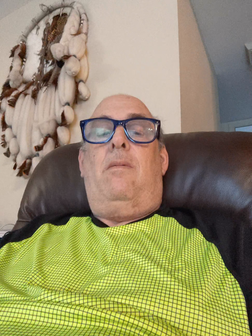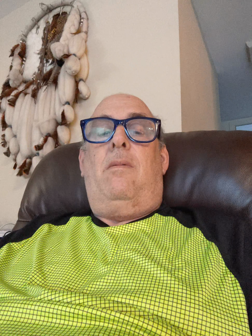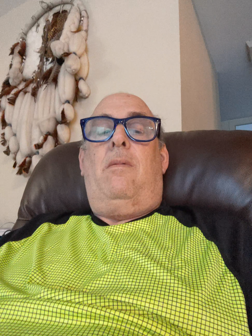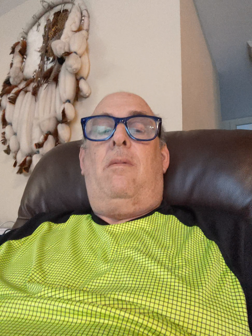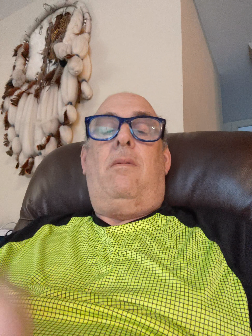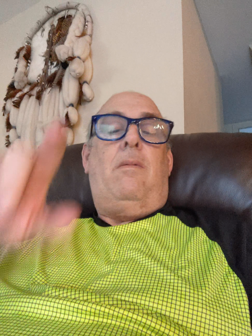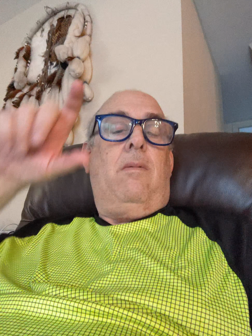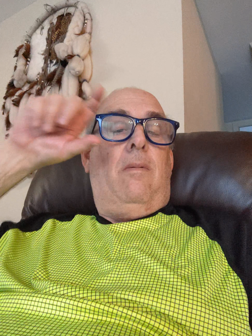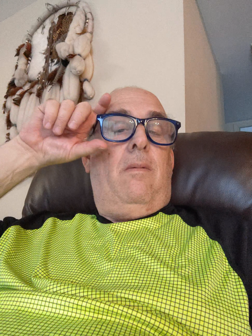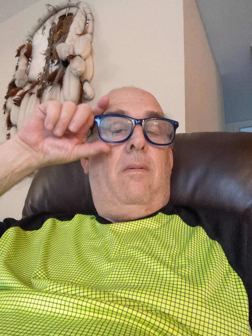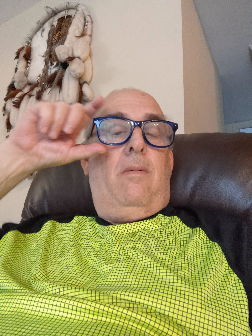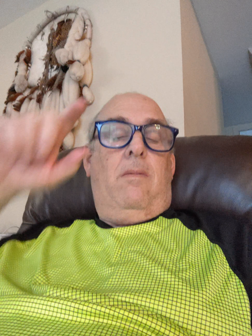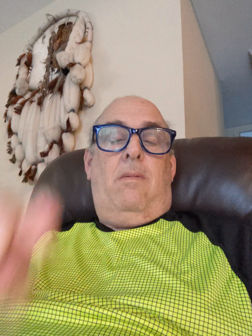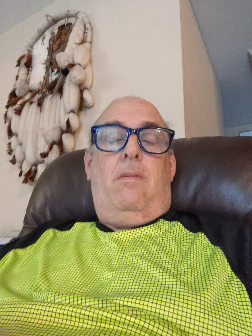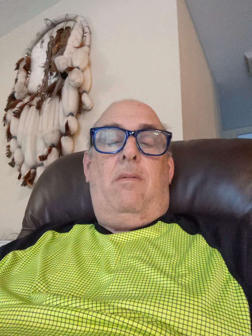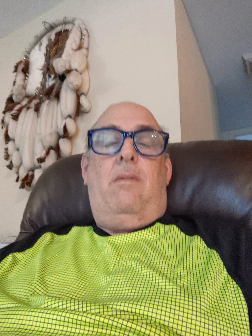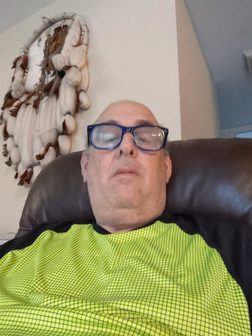moon